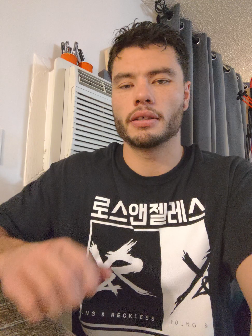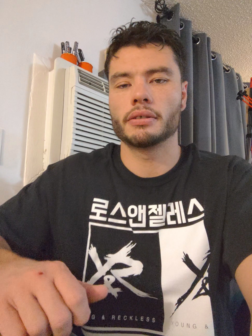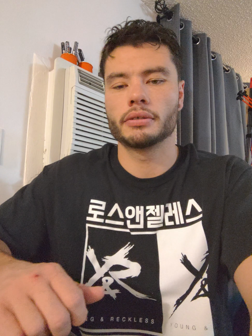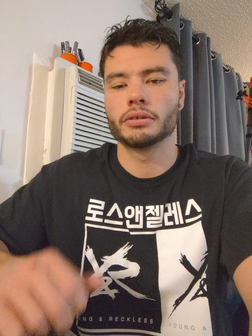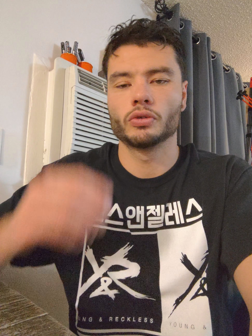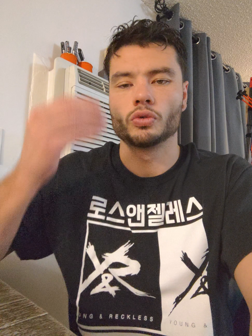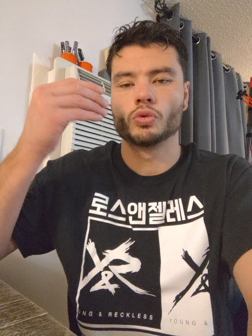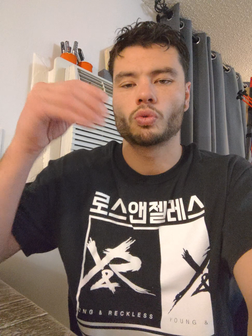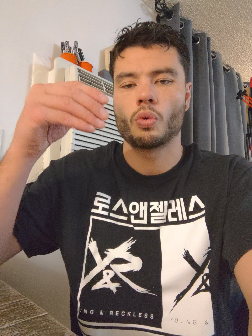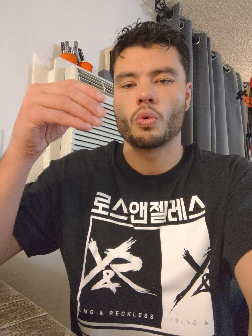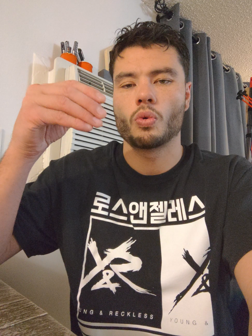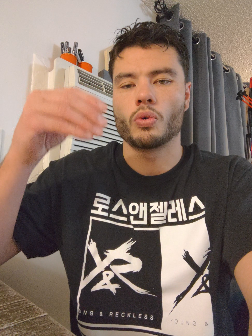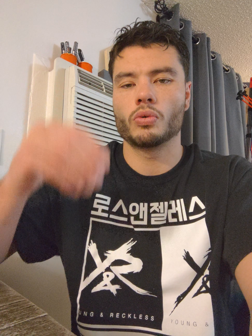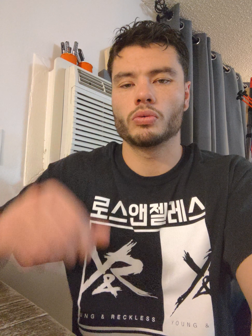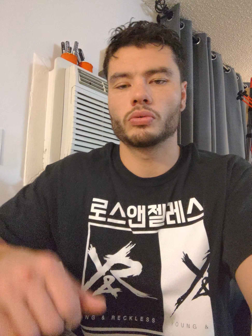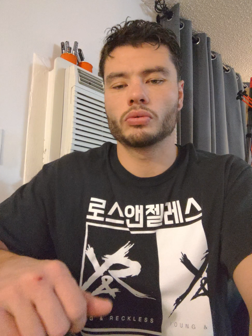store